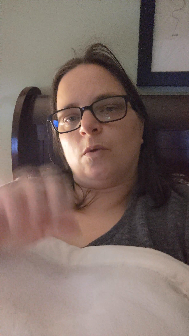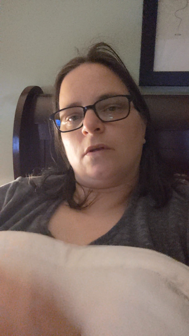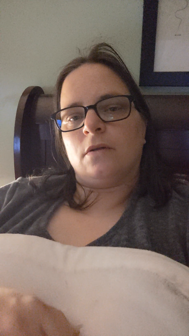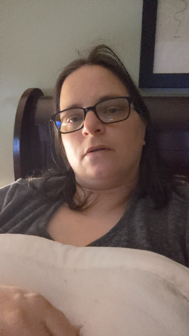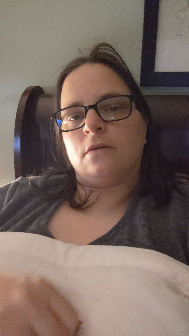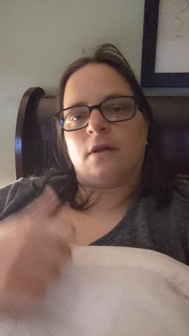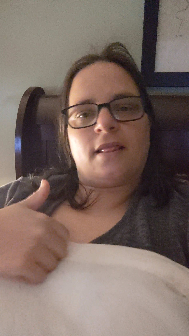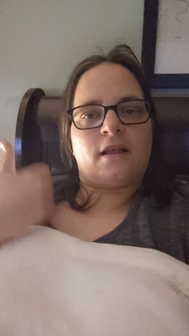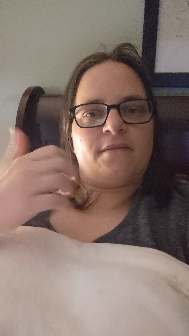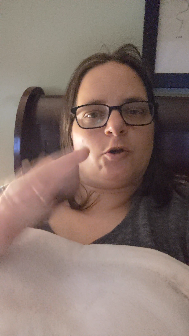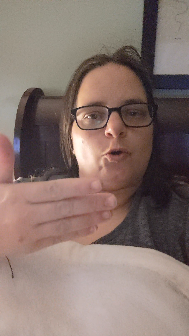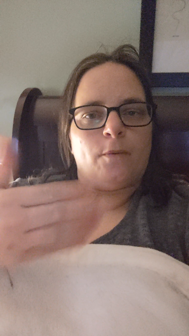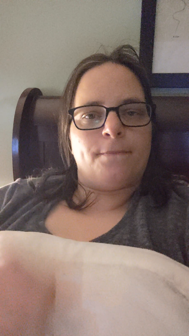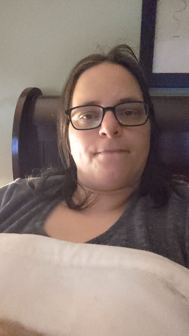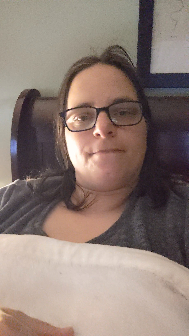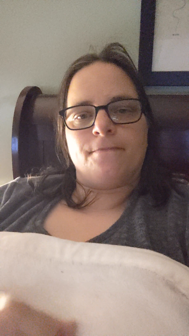living room